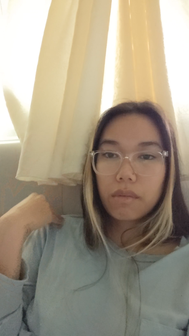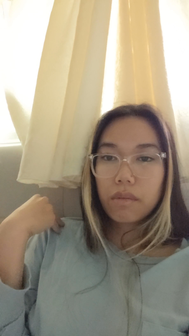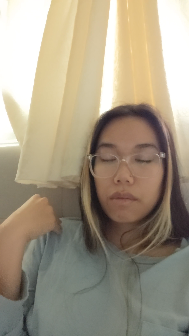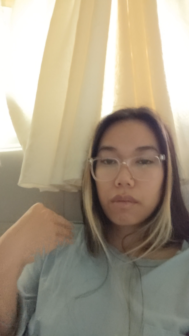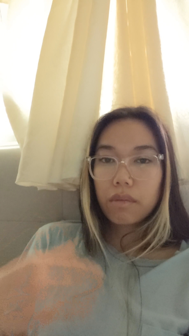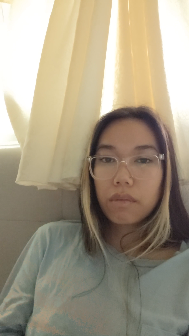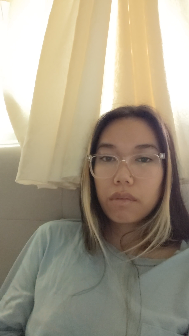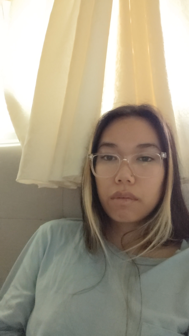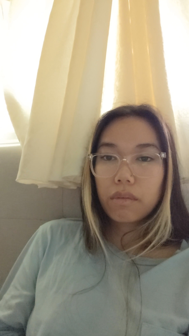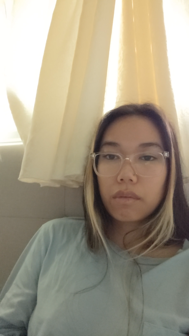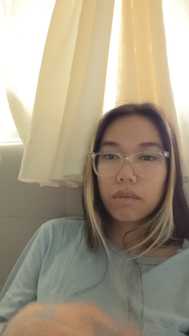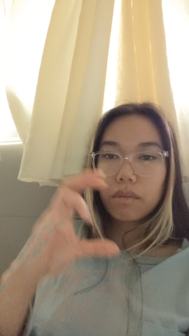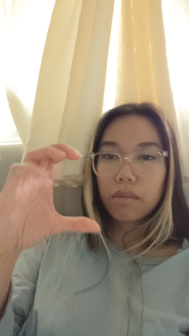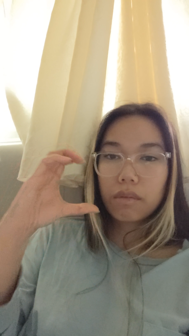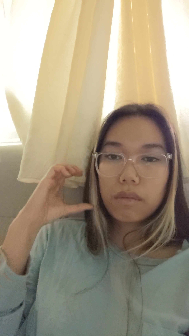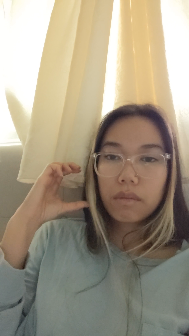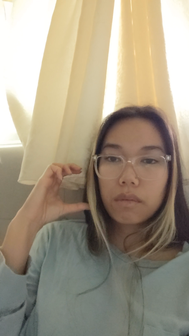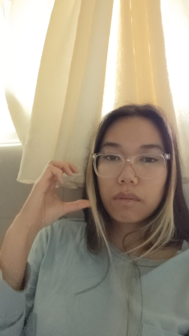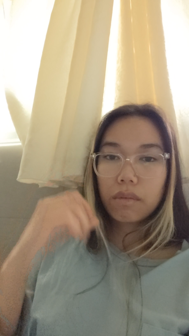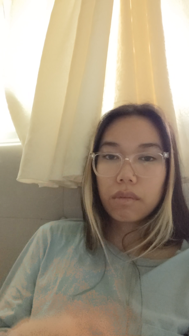bus